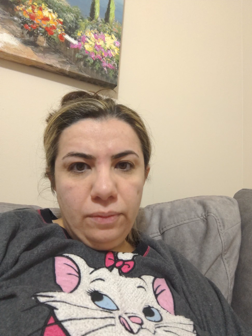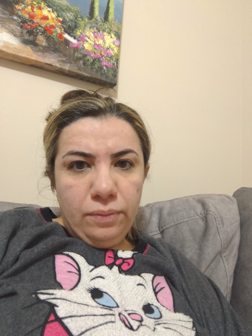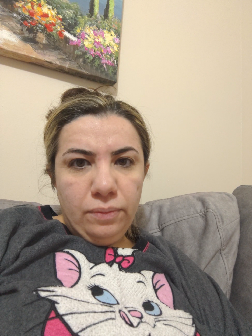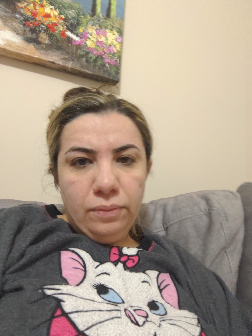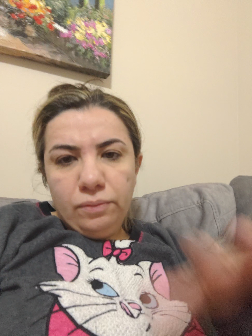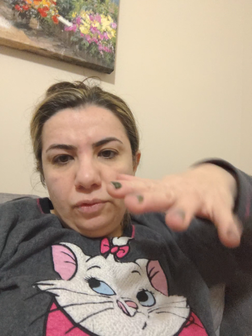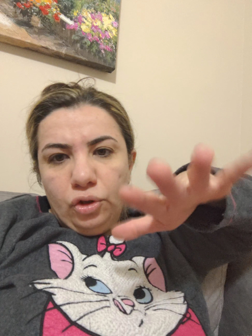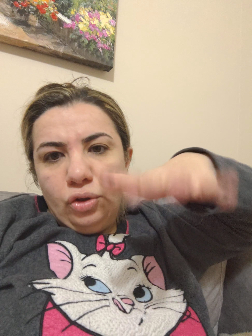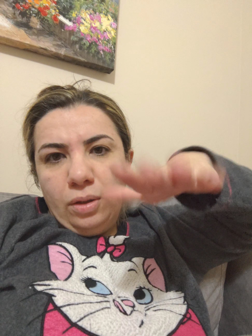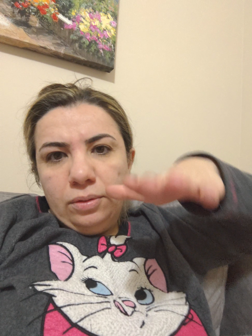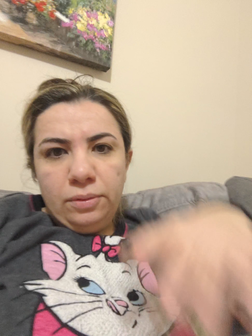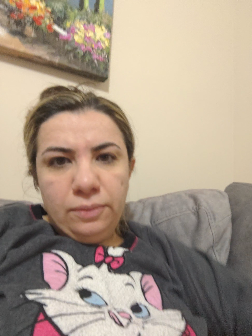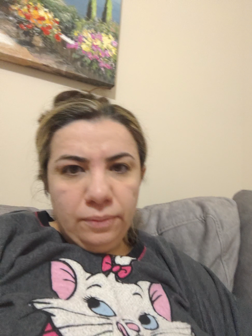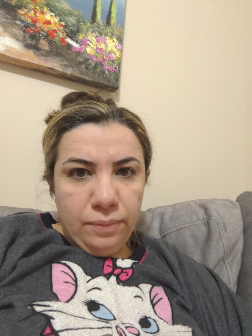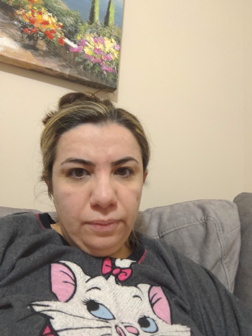child